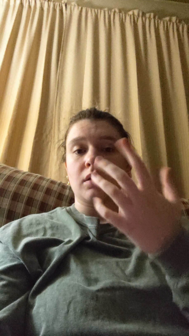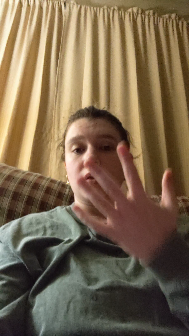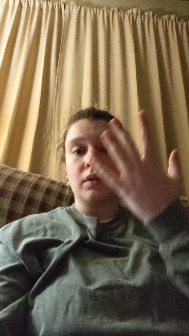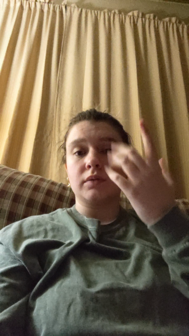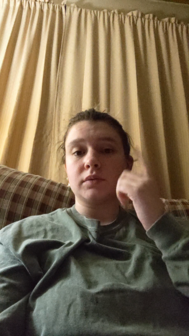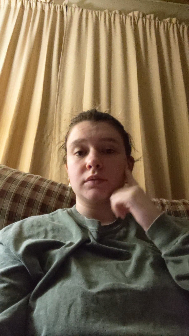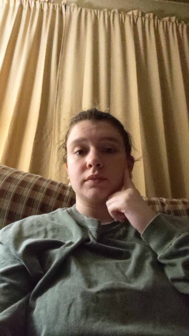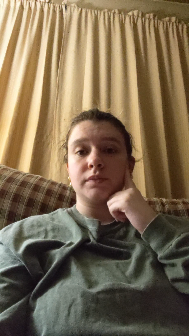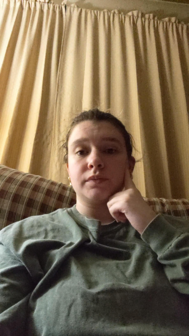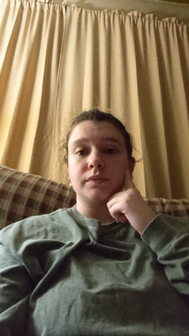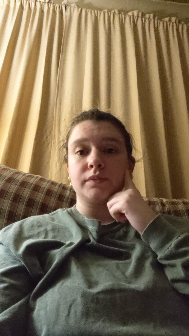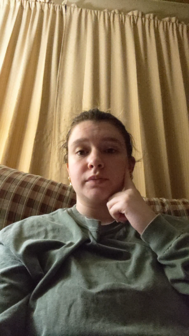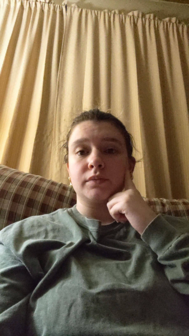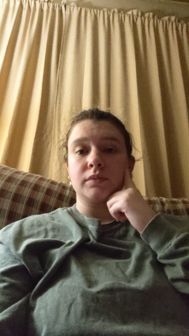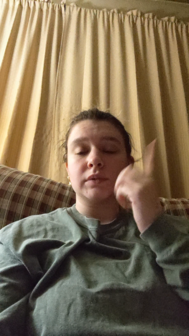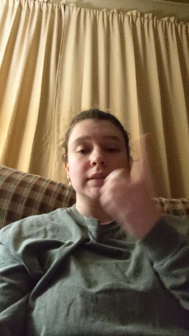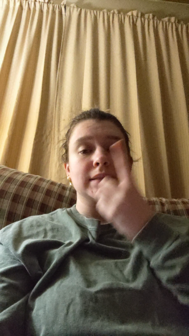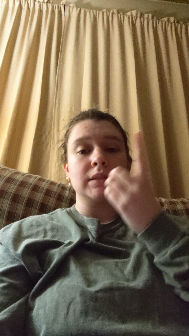dinner